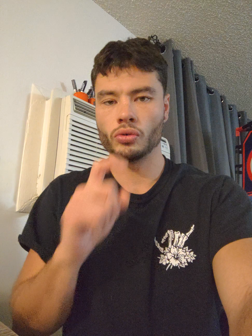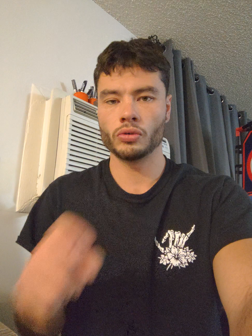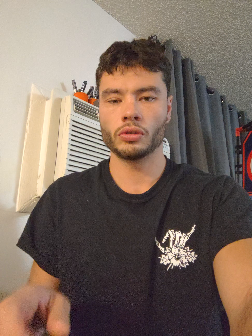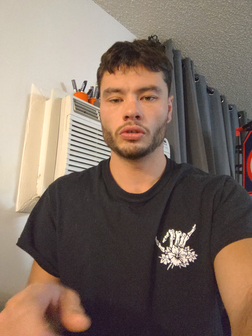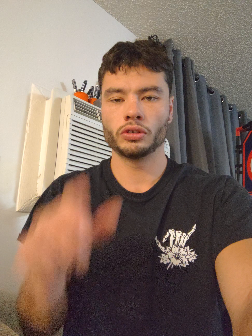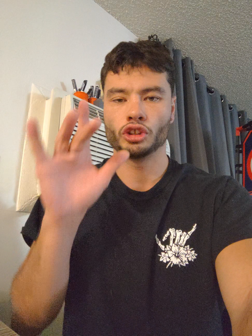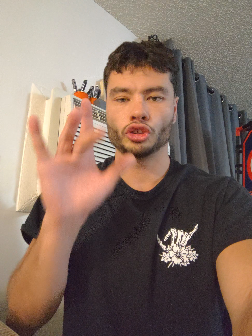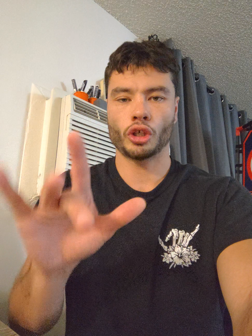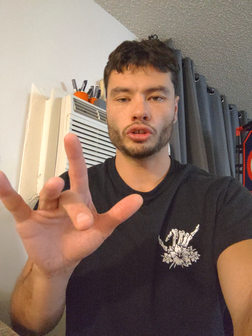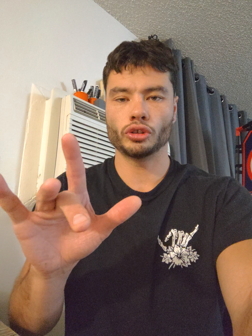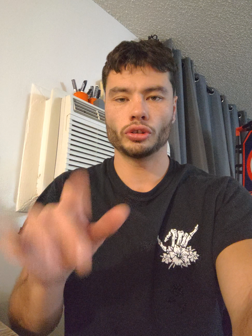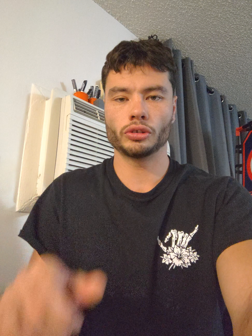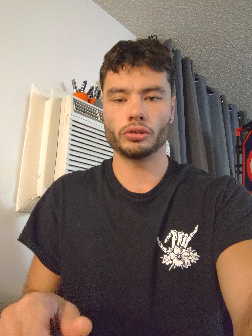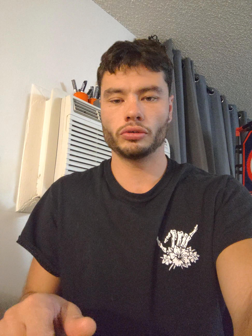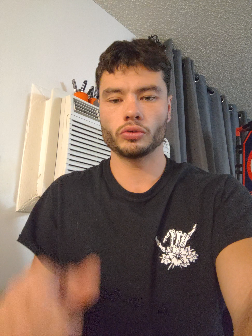touch